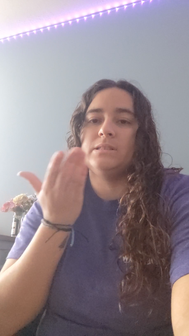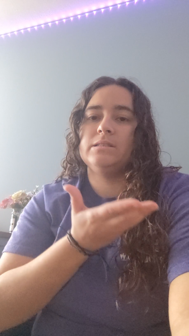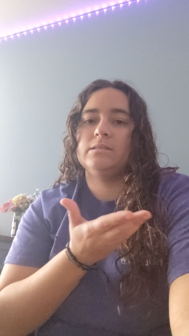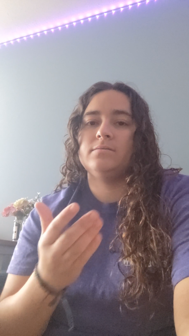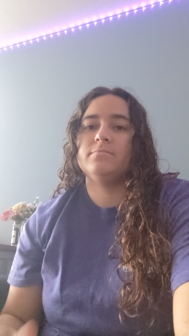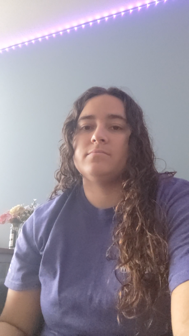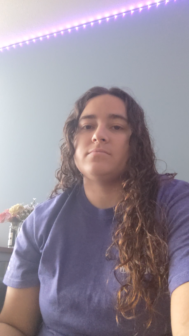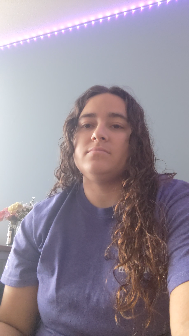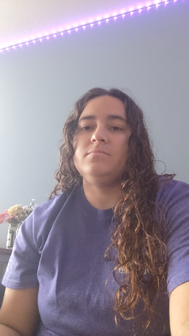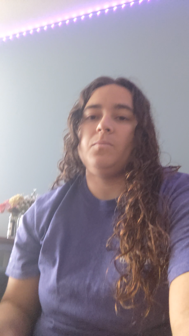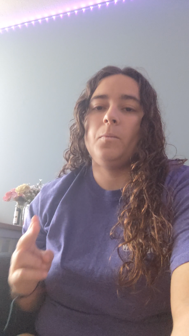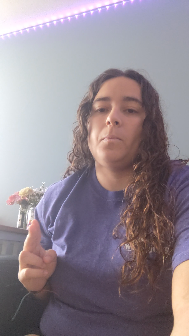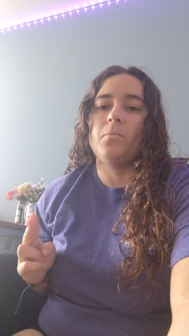belt